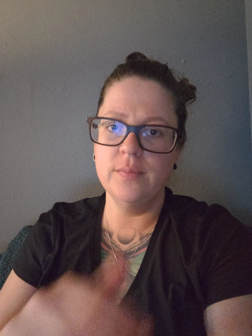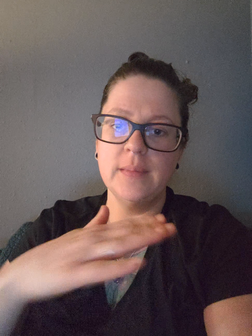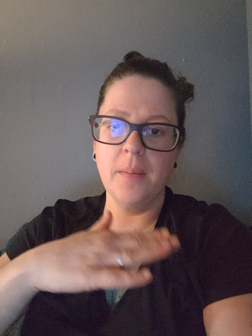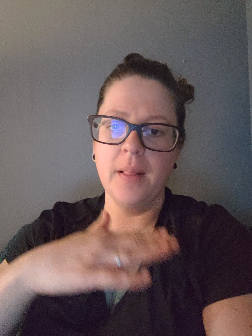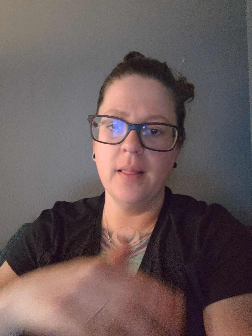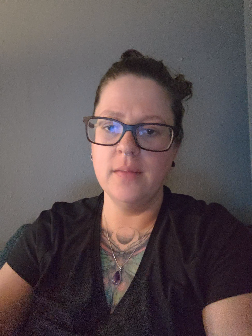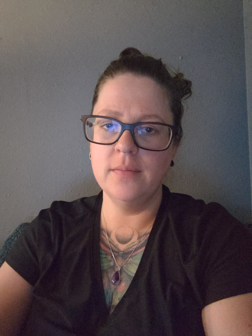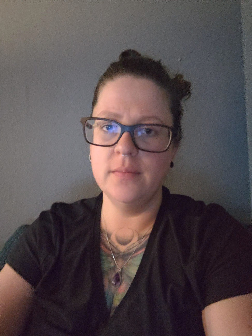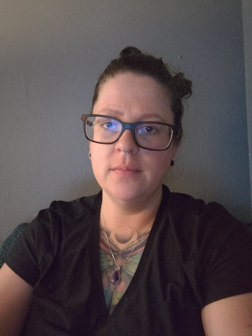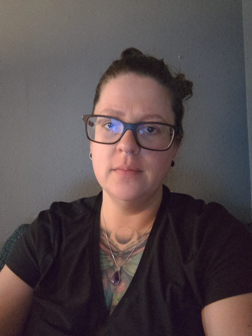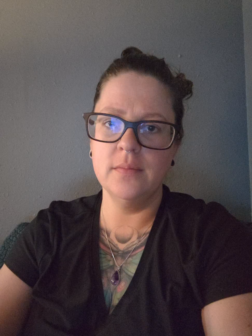table